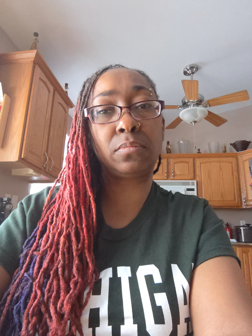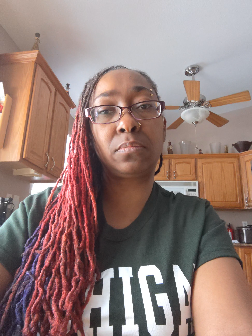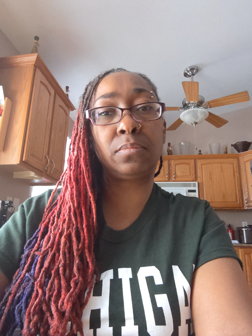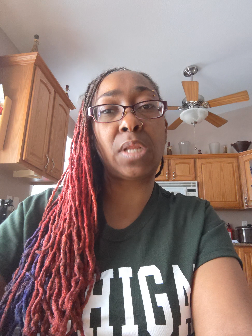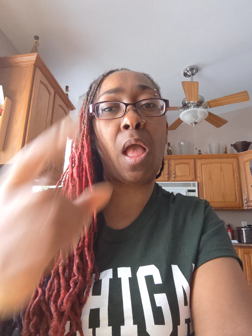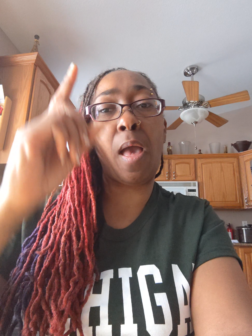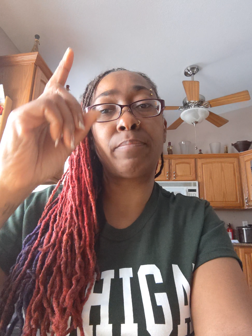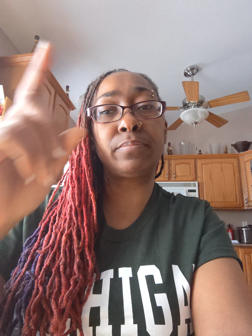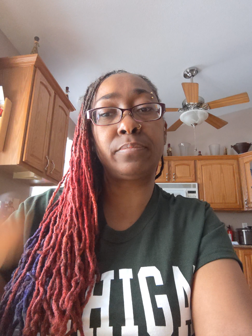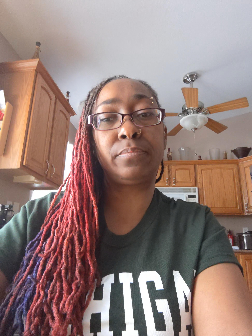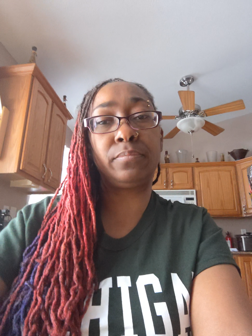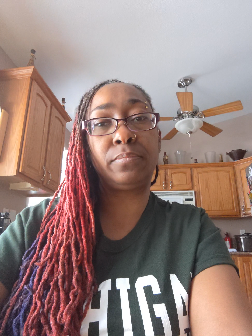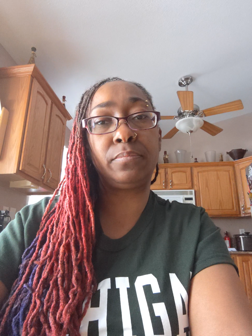up